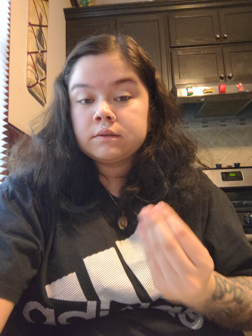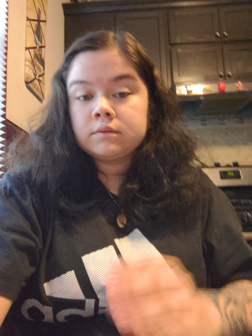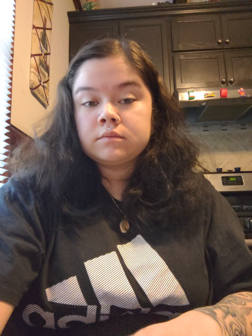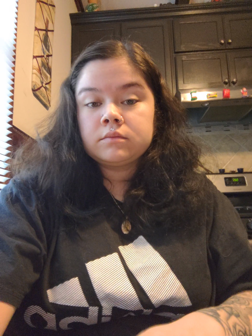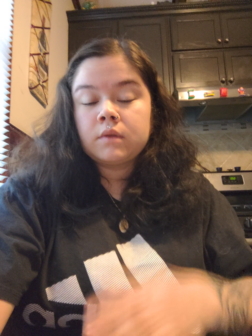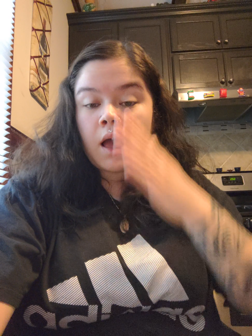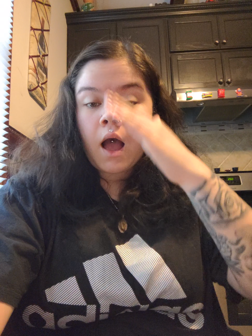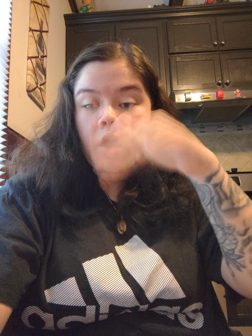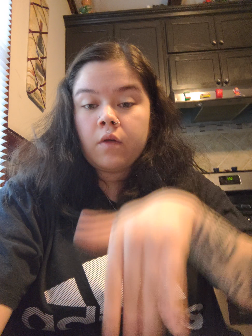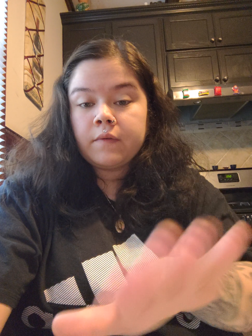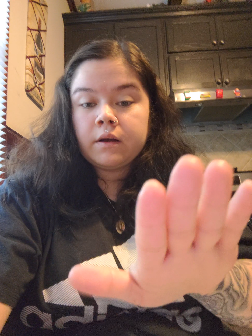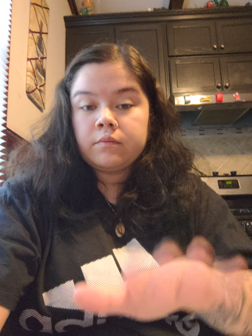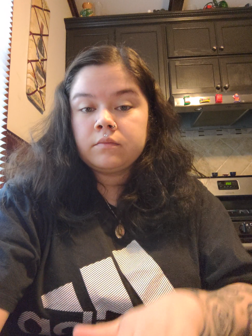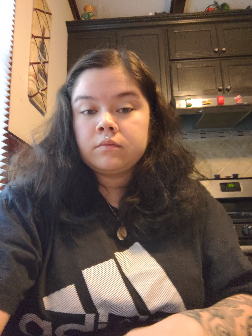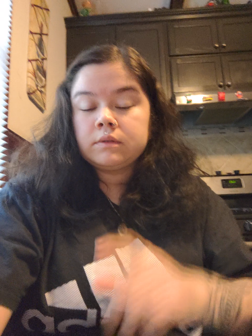elephant